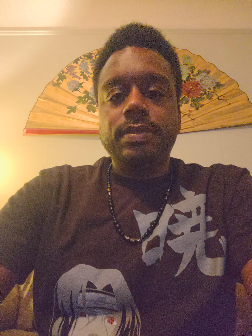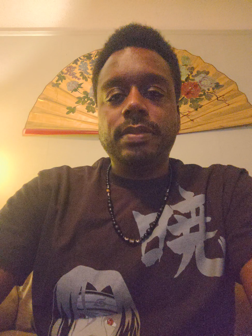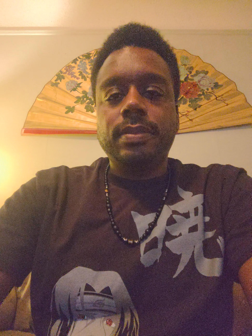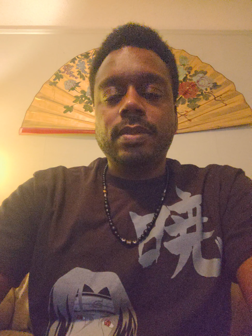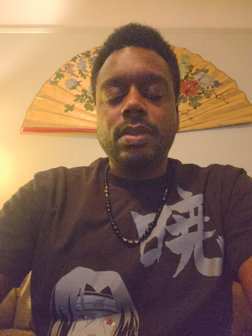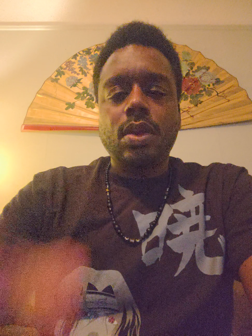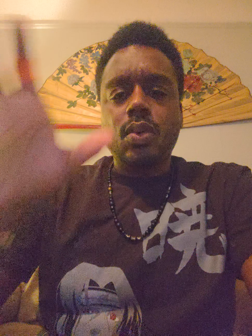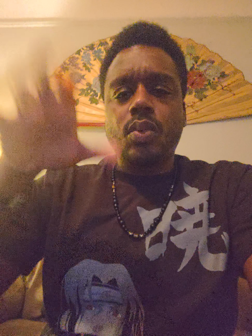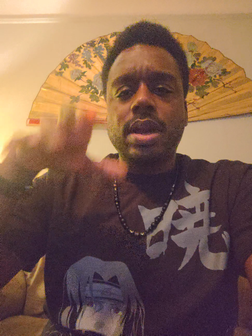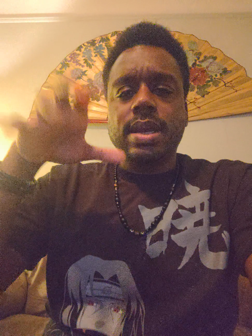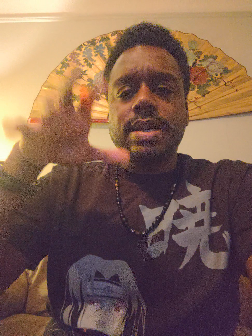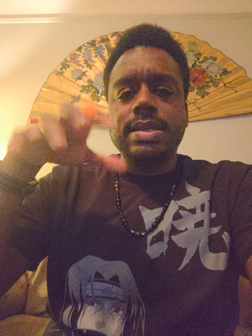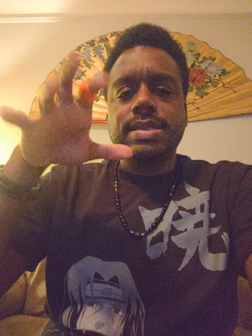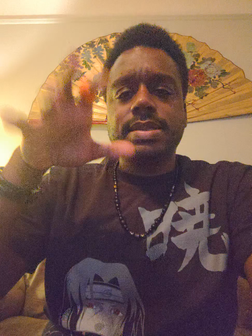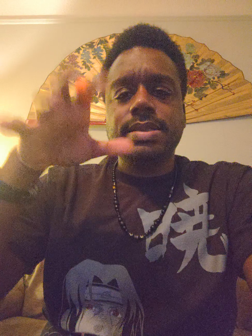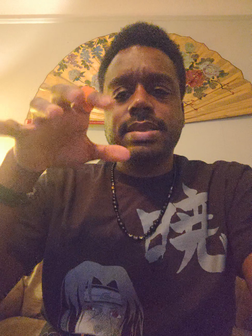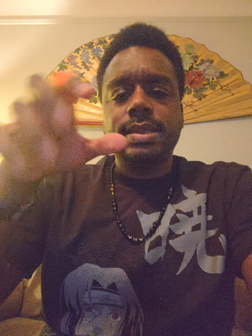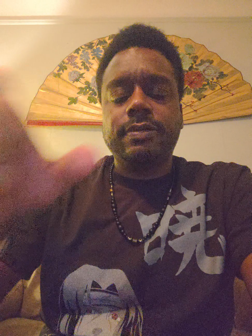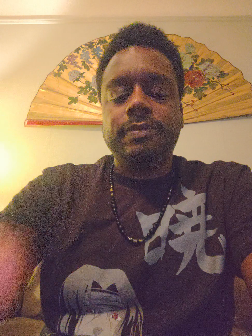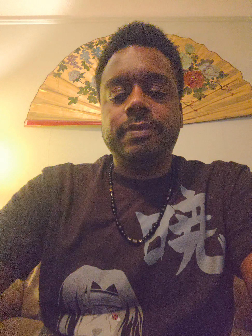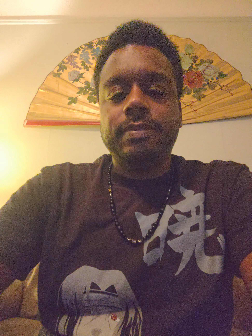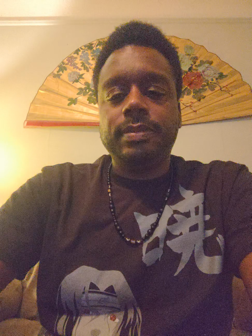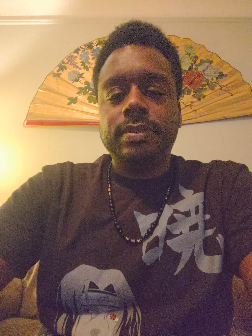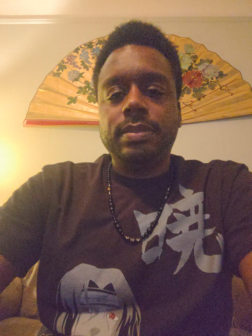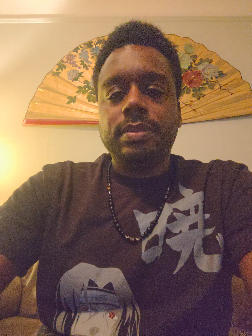rain